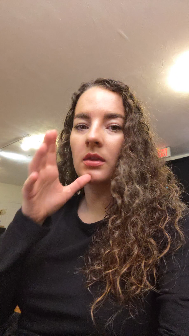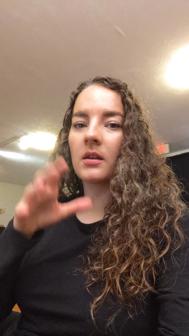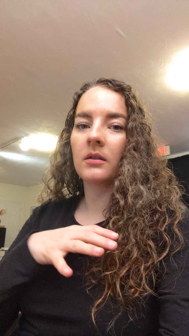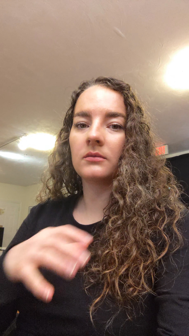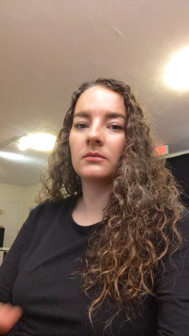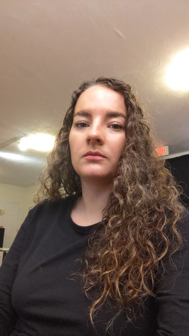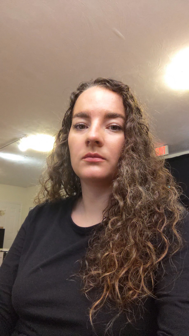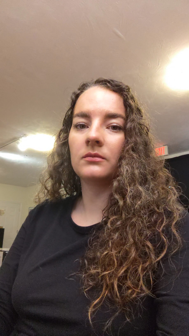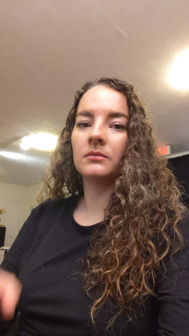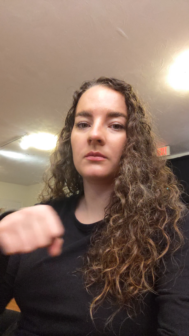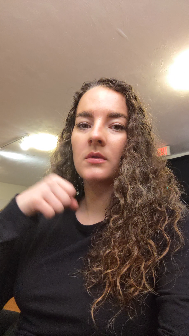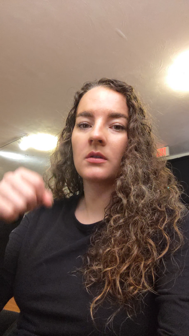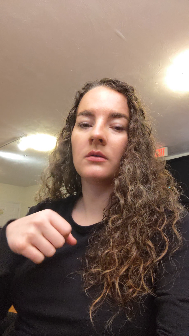bicycle